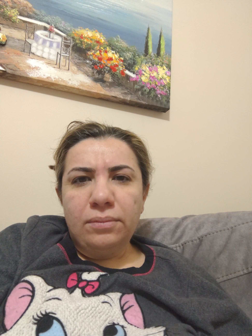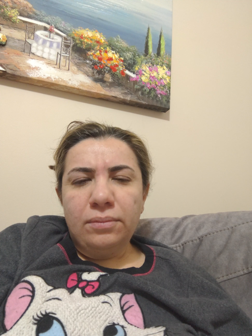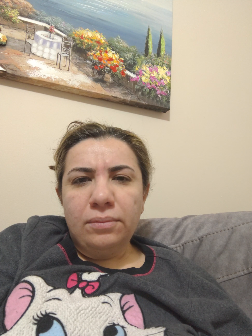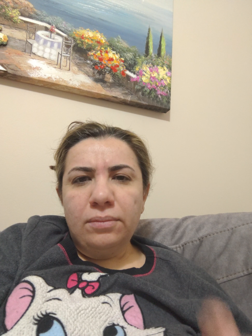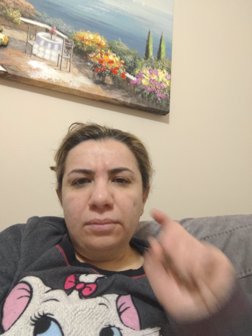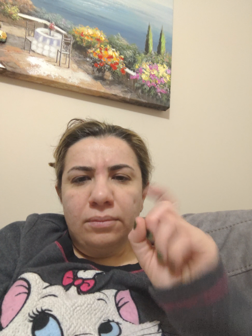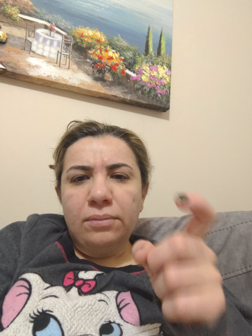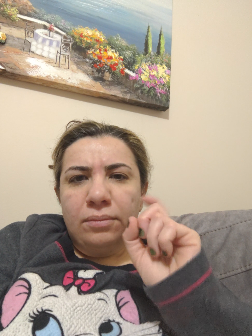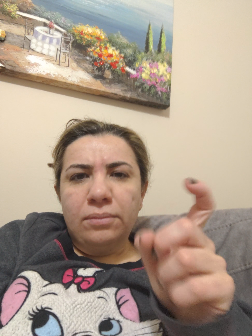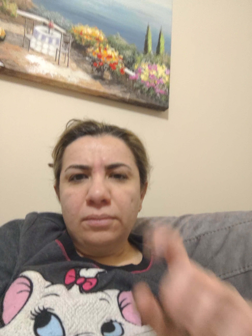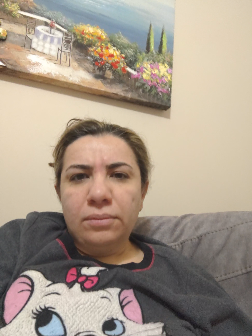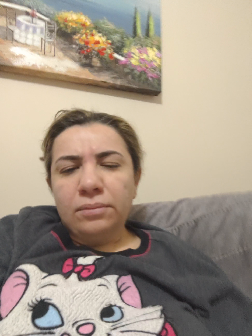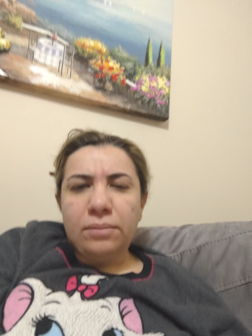gift